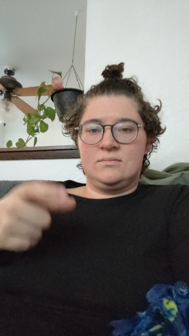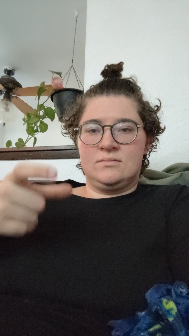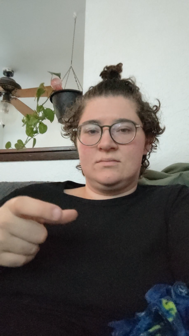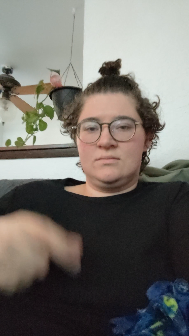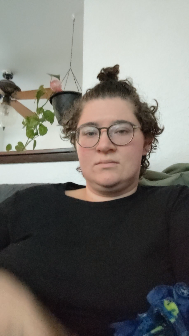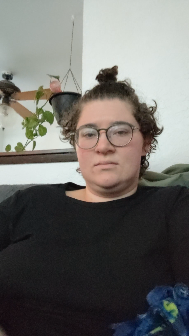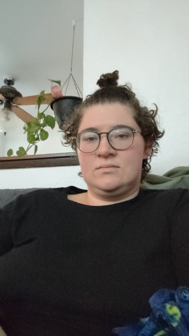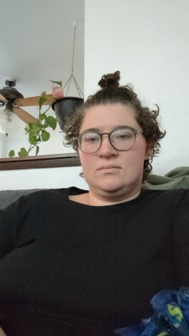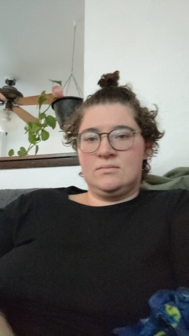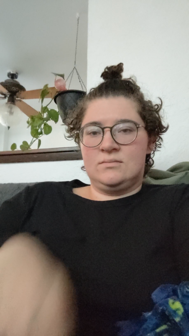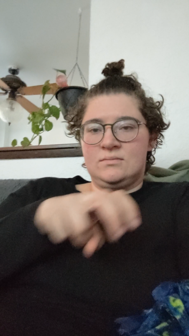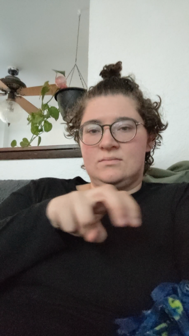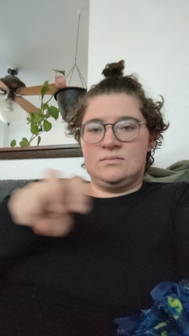bench